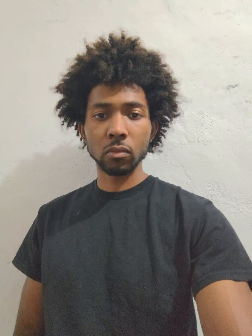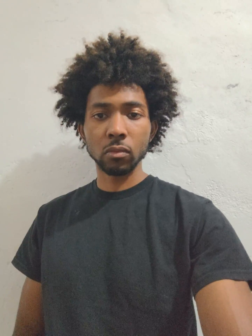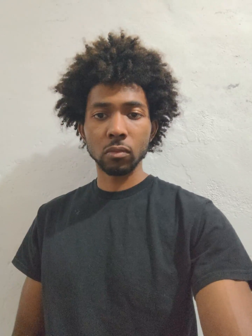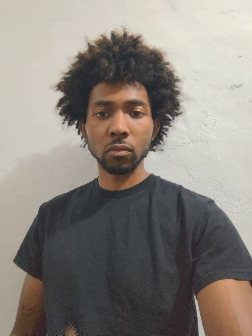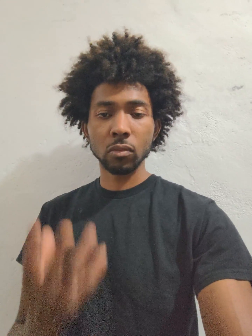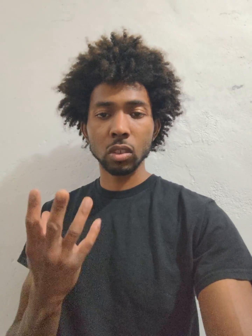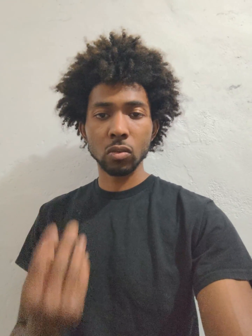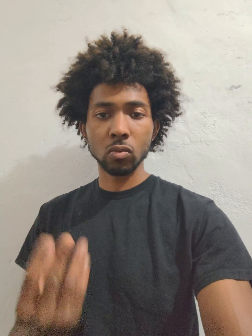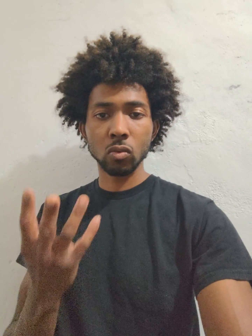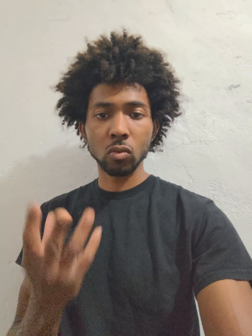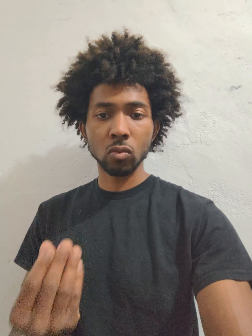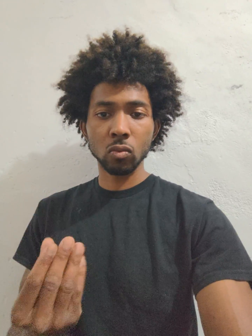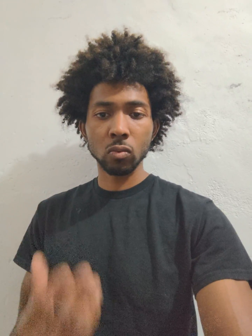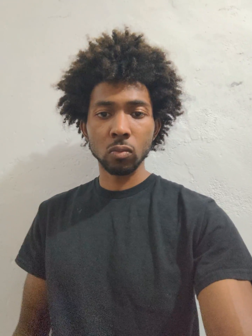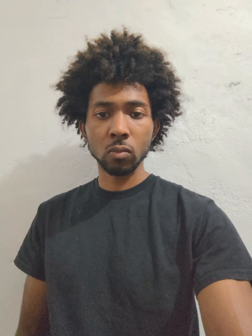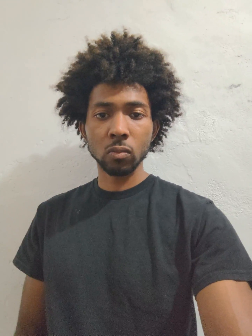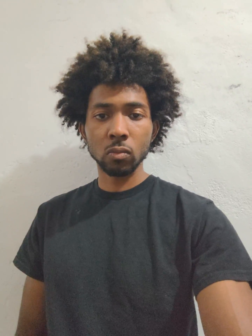gentle